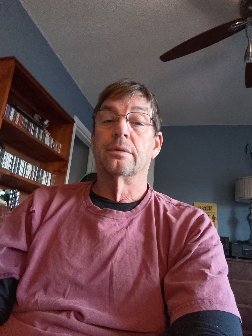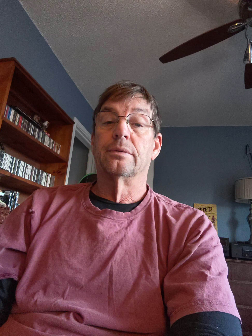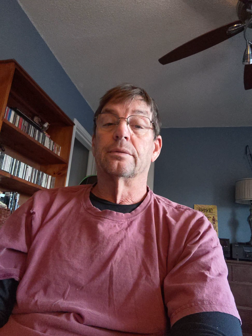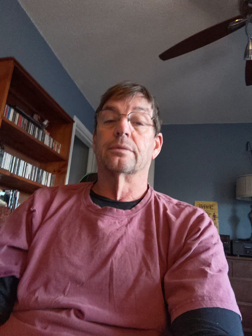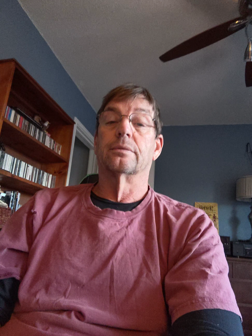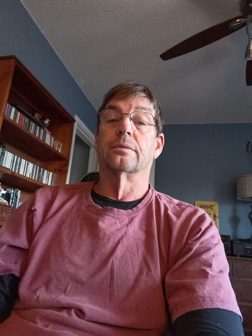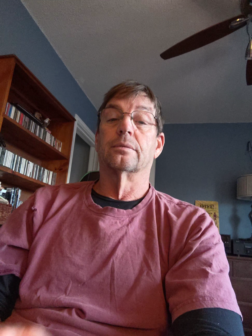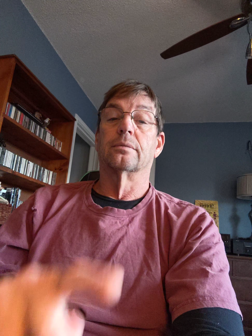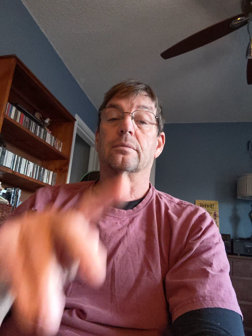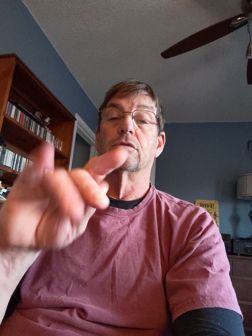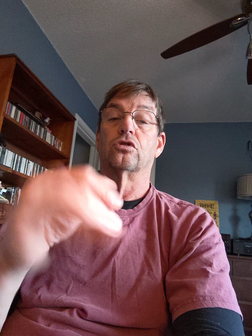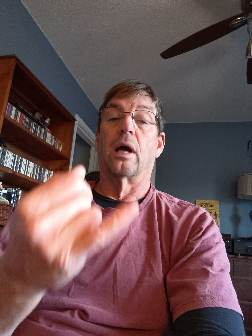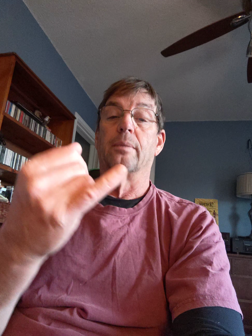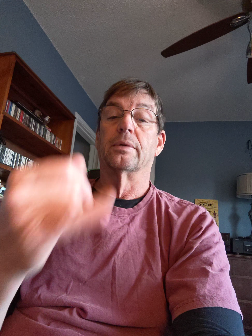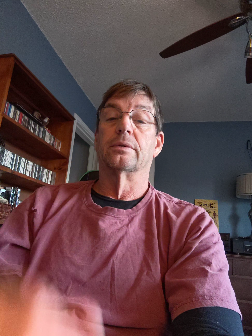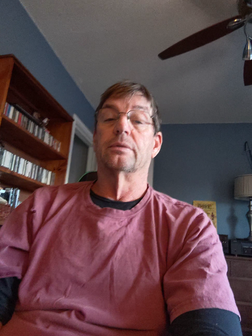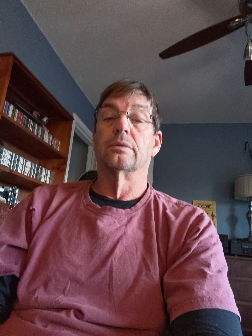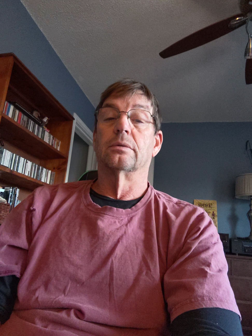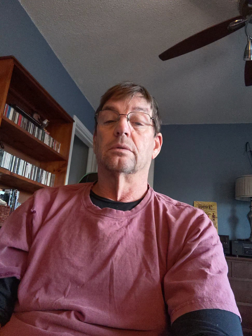pajamas